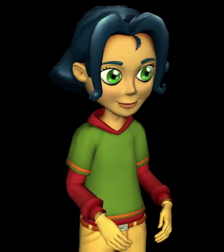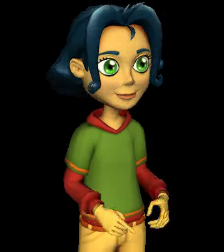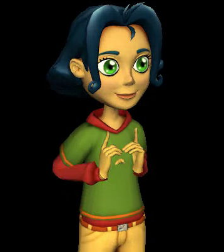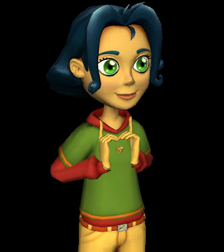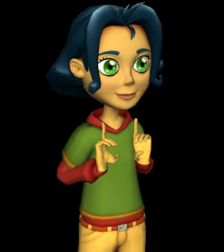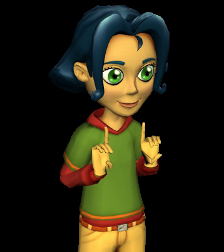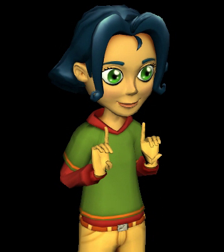ديمقراطية